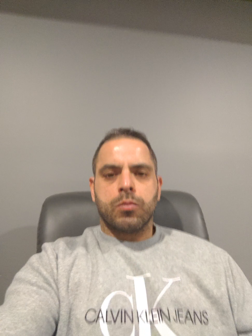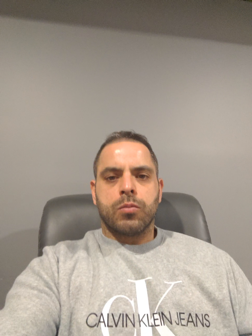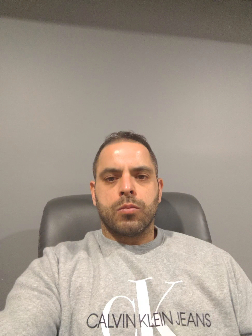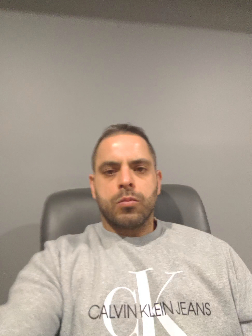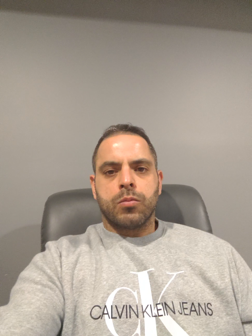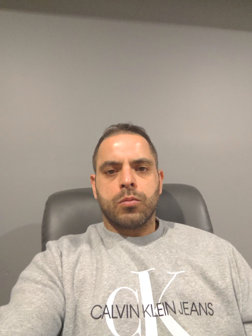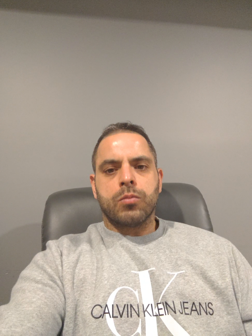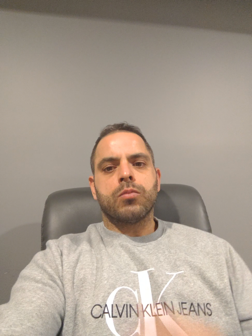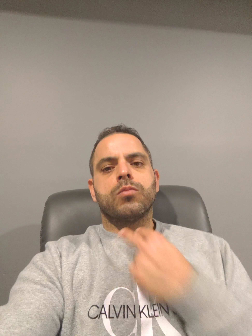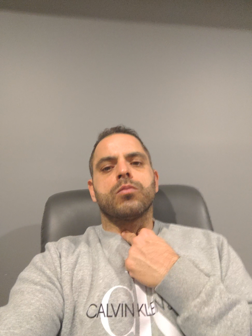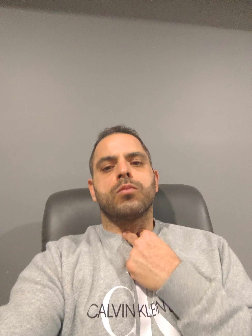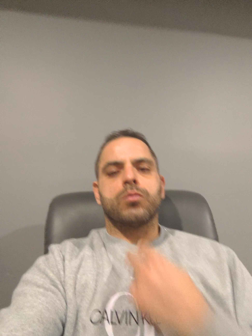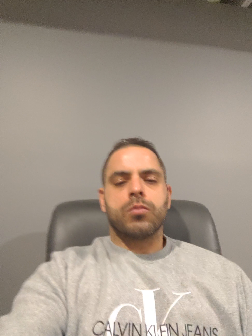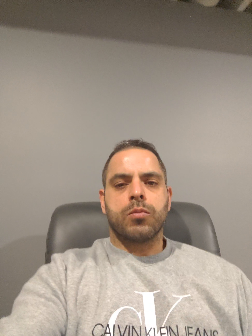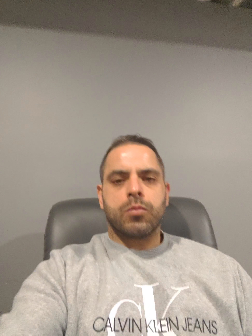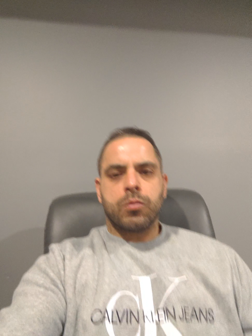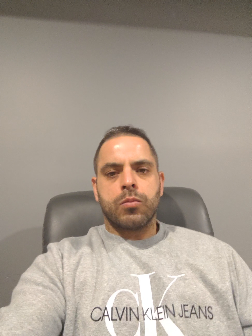stuck